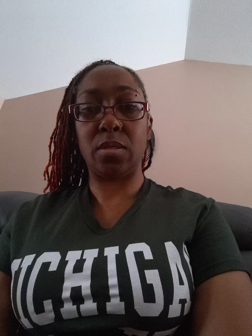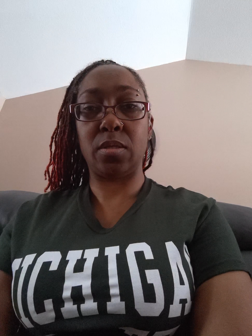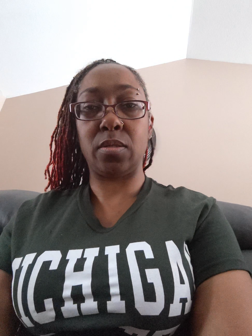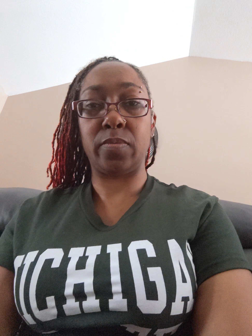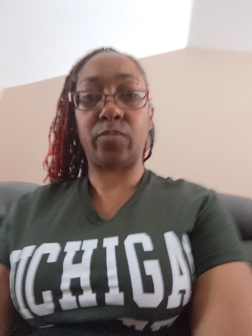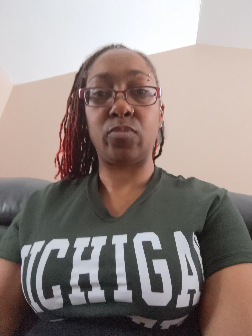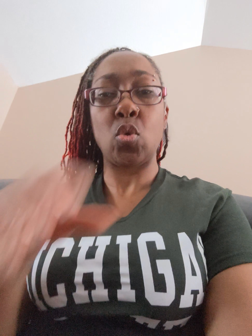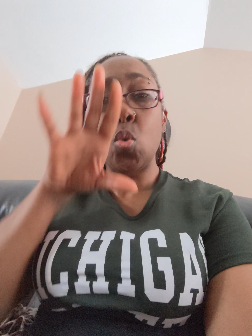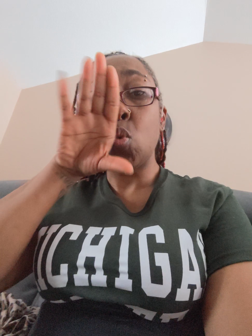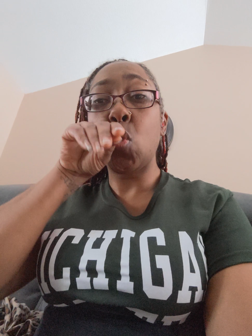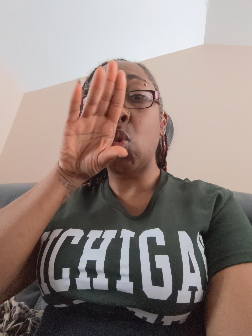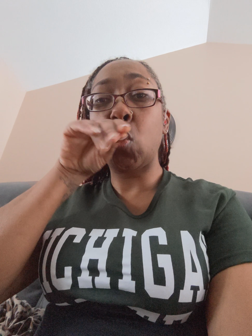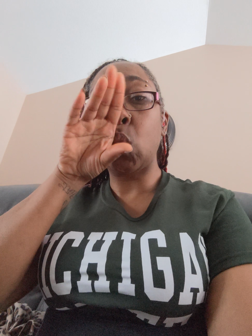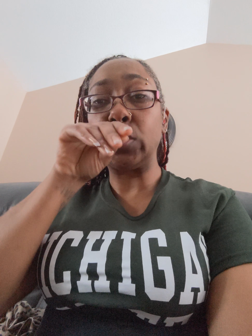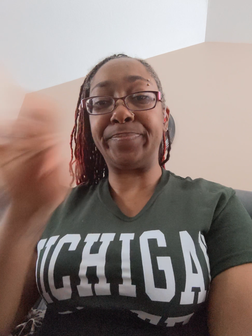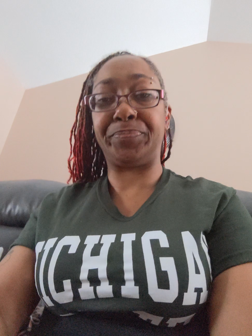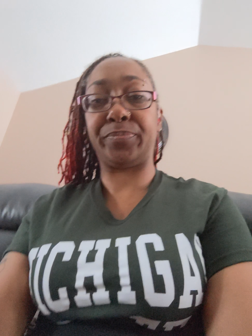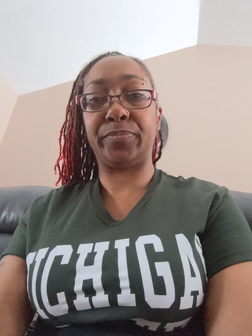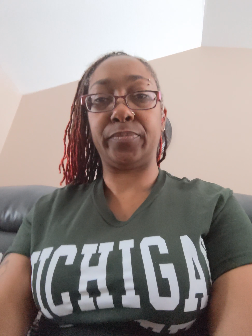goose